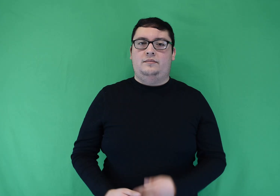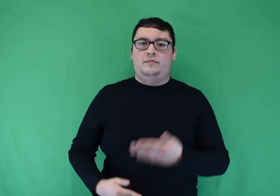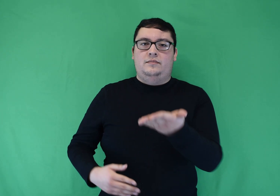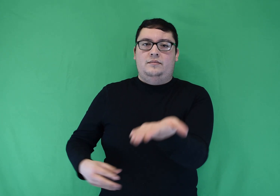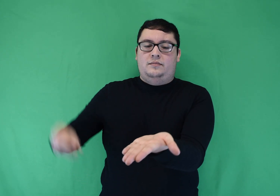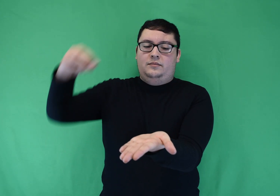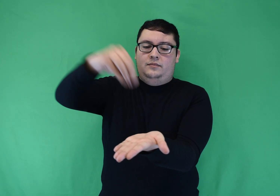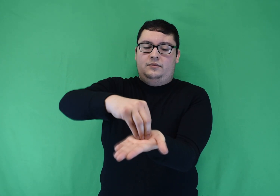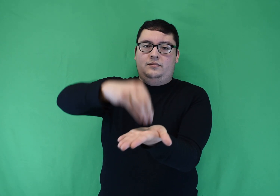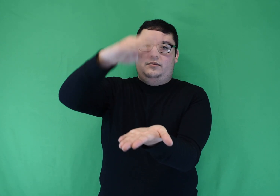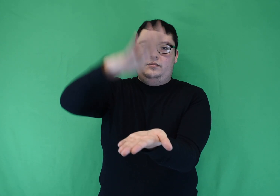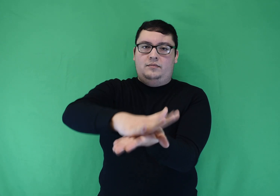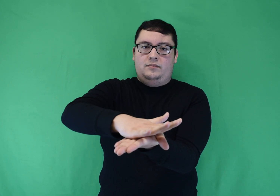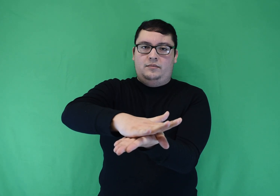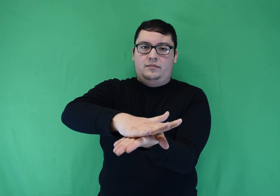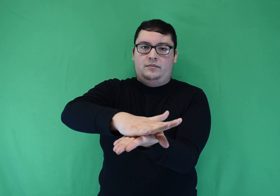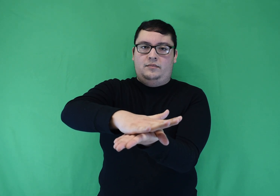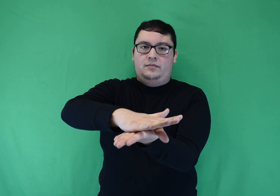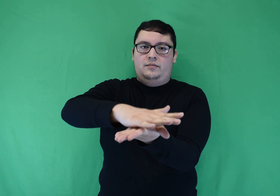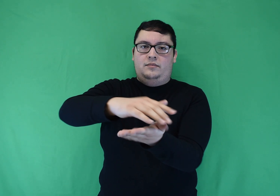cita